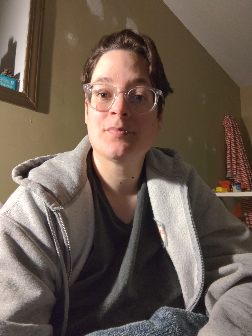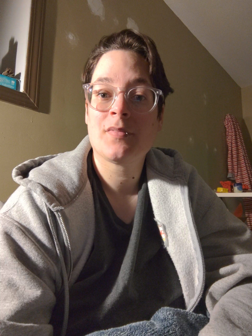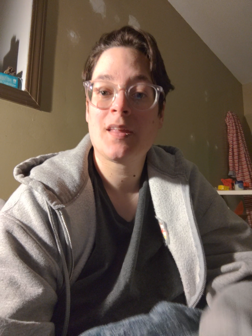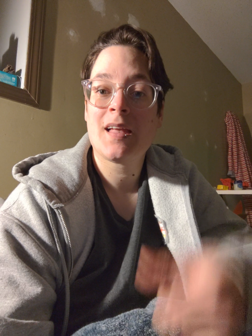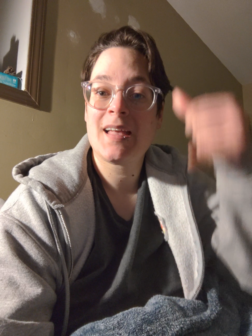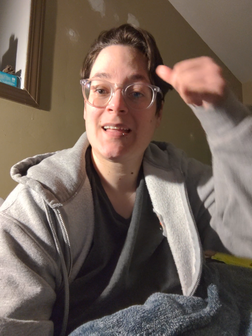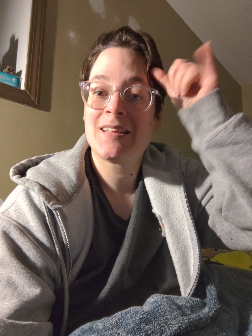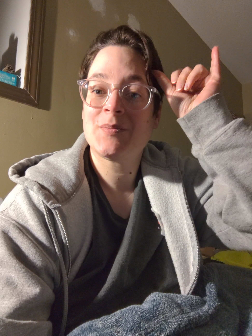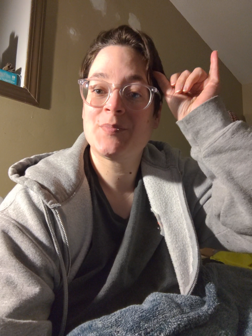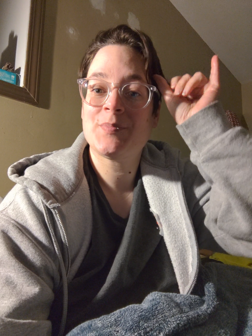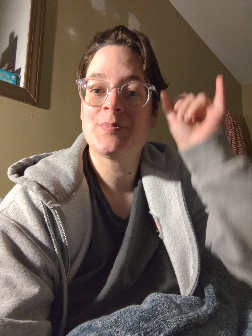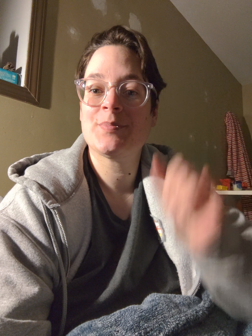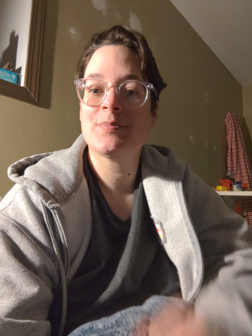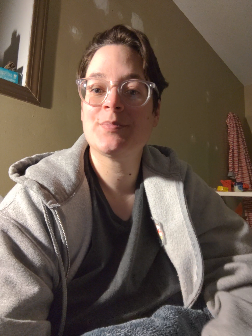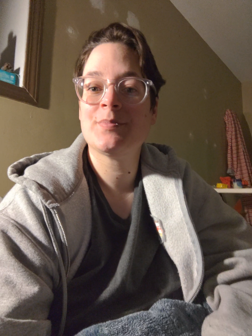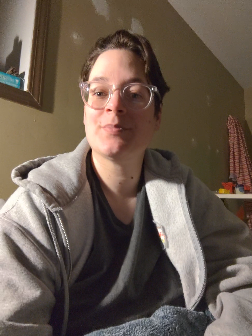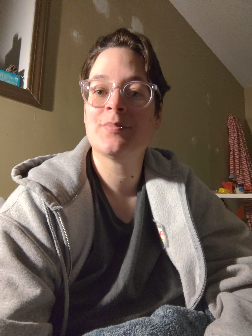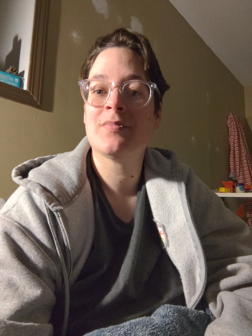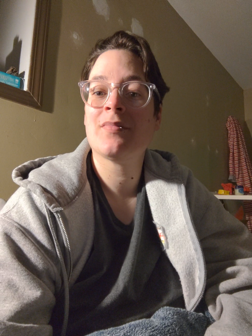cow